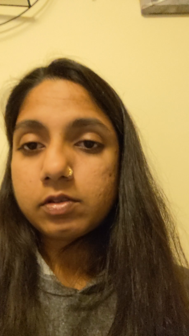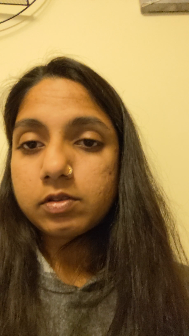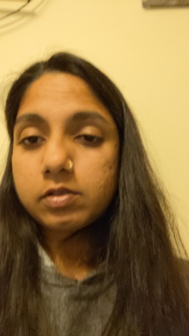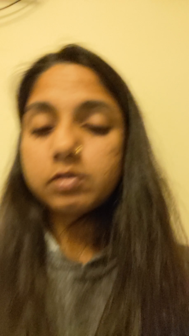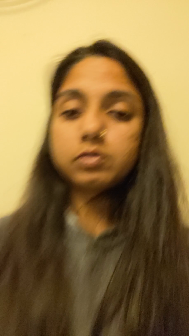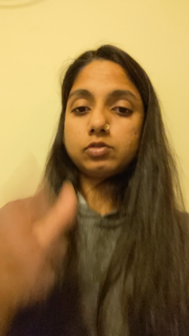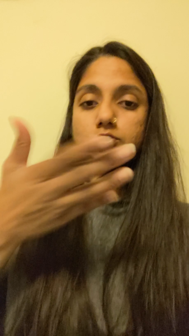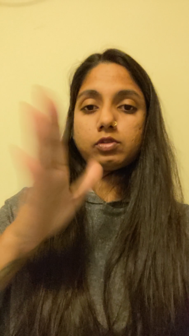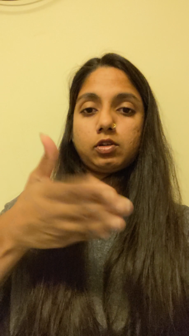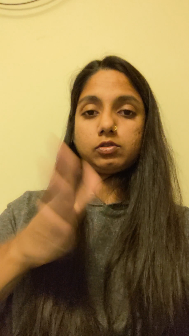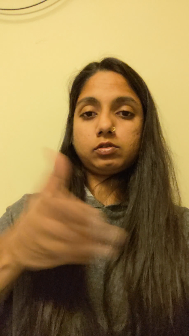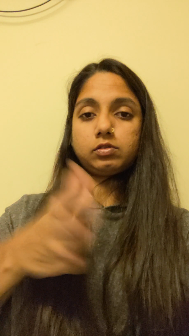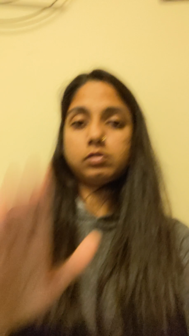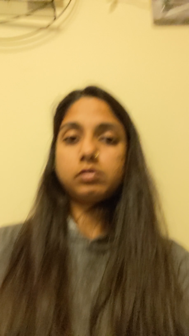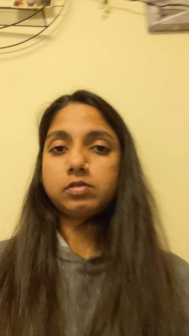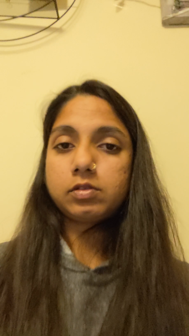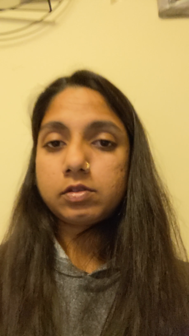share